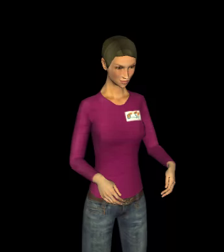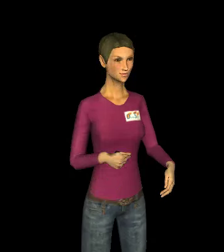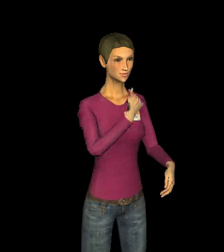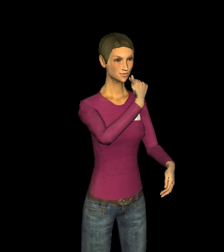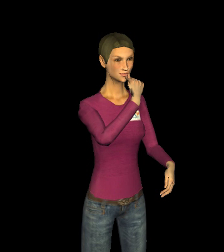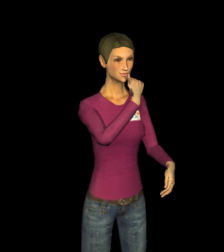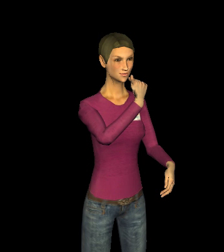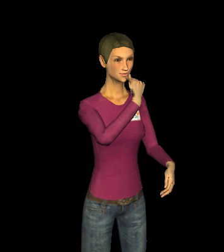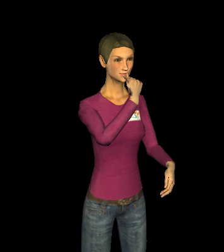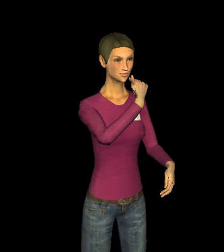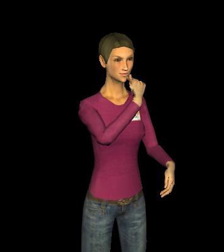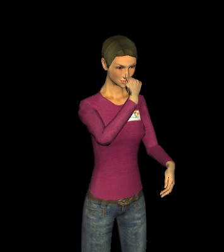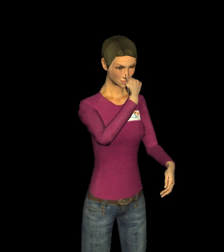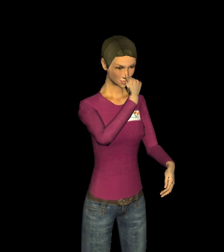طعام